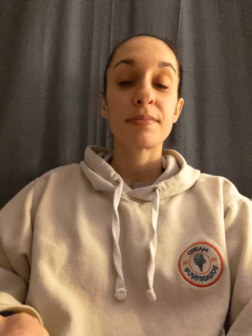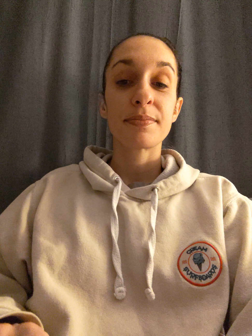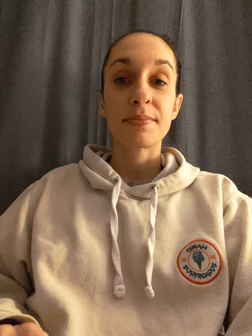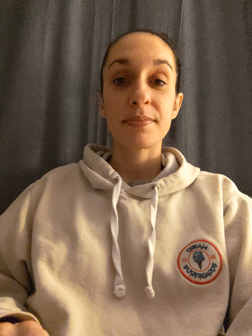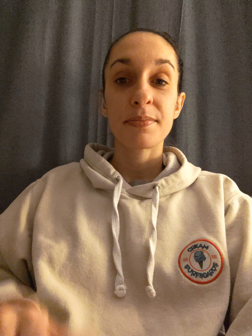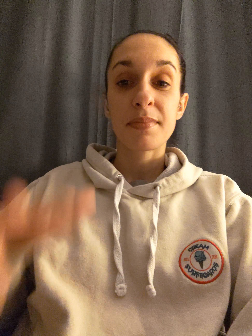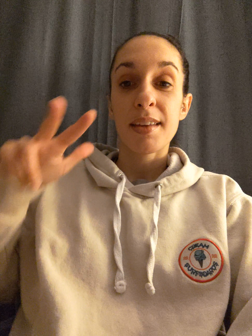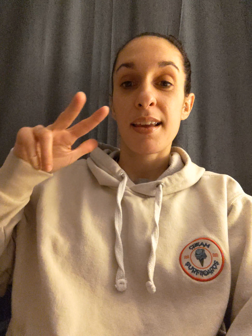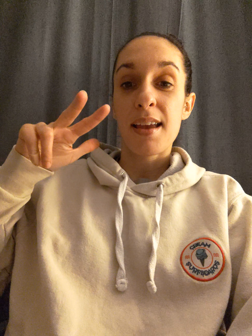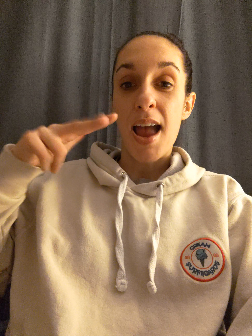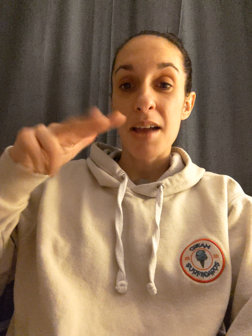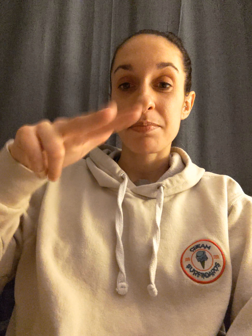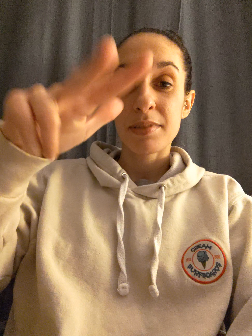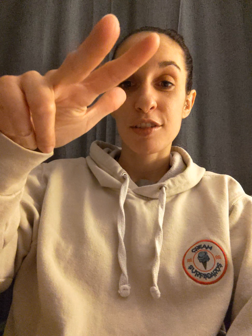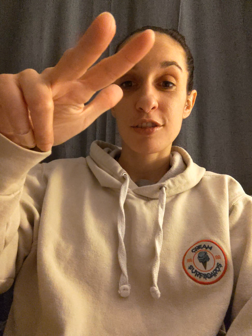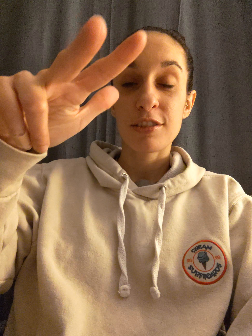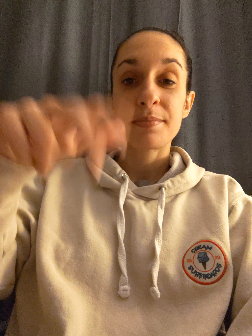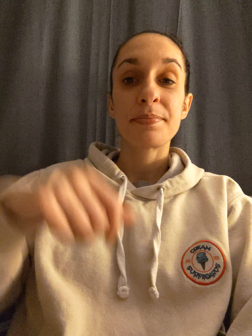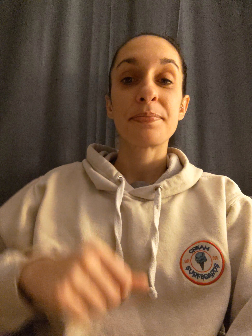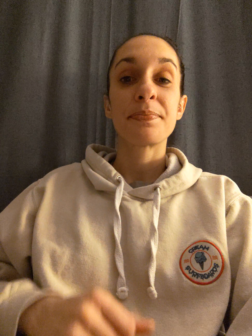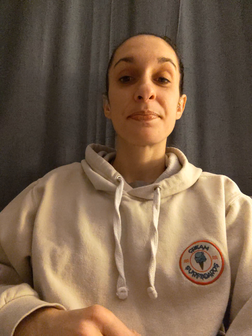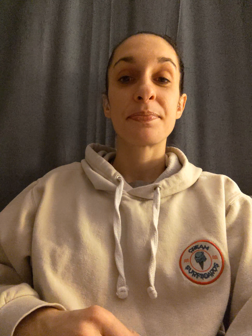helicopter